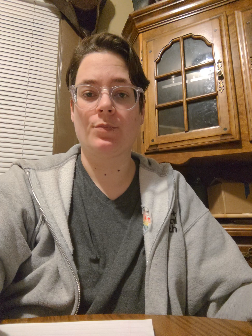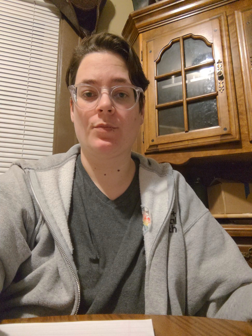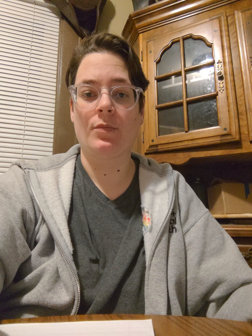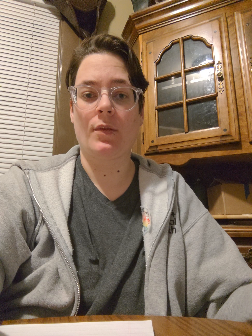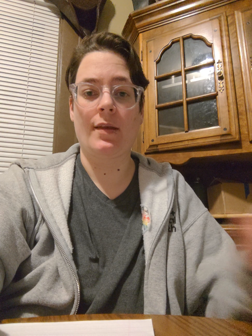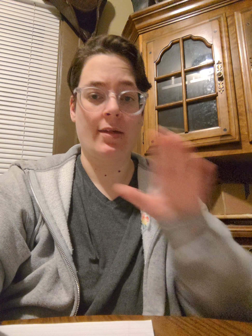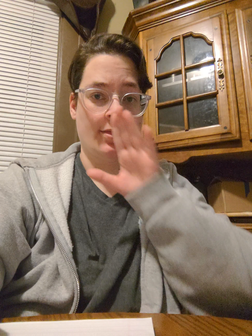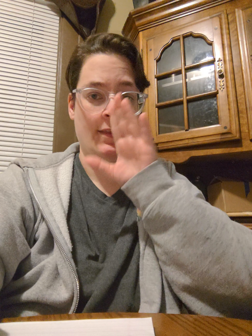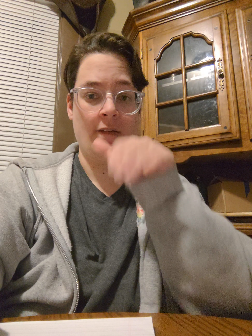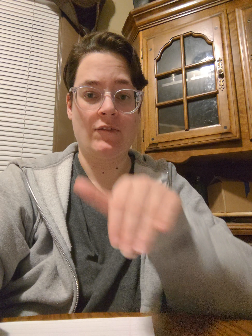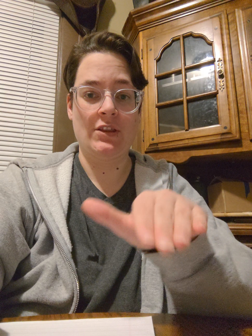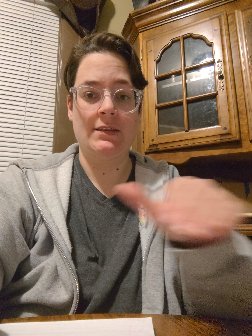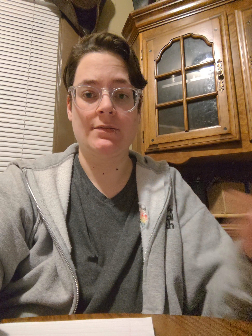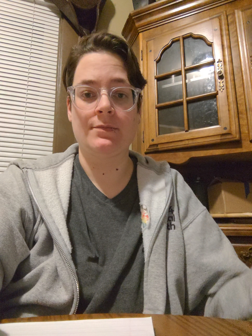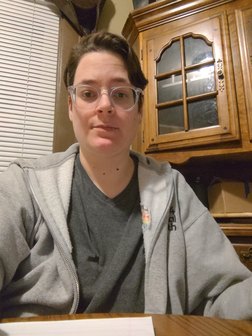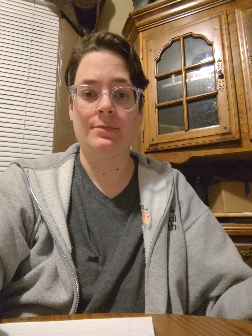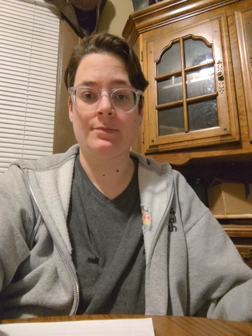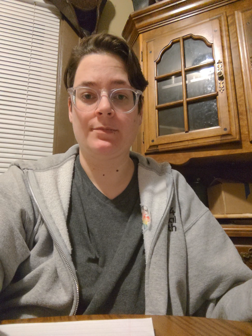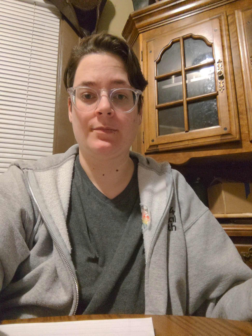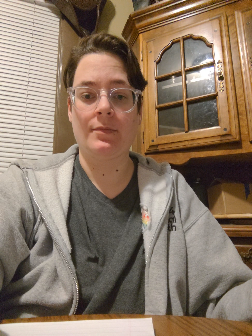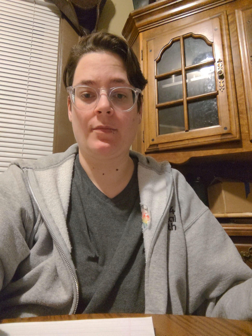elephant